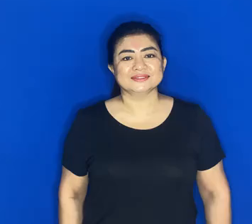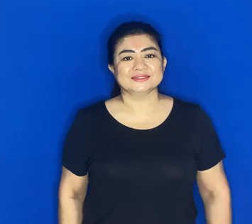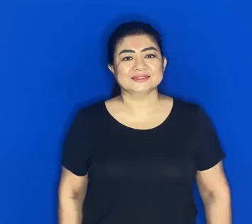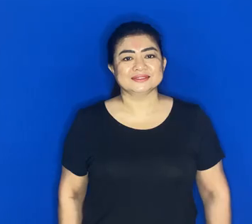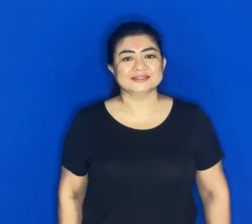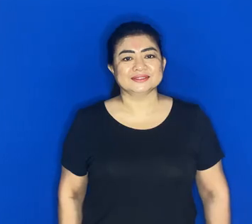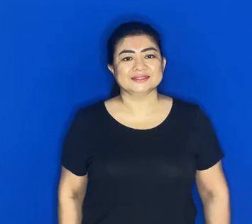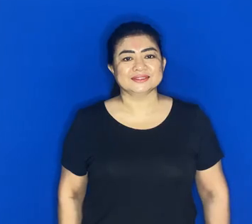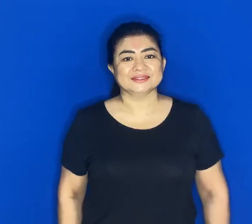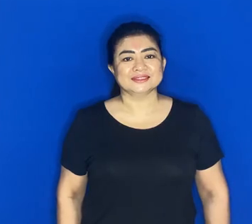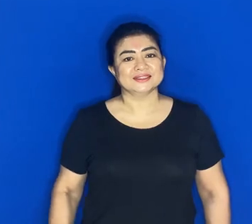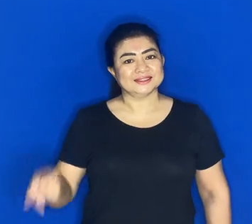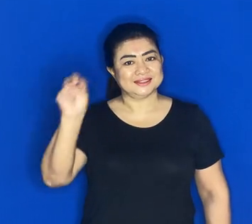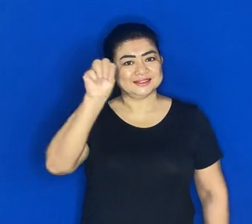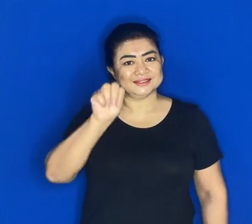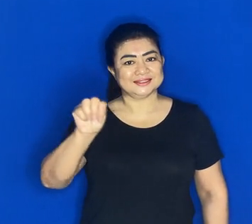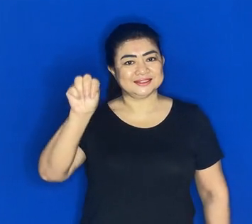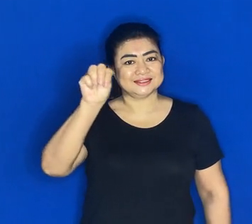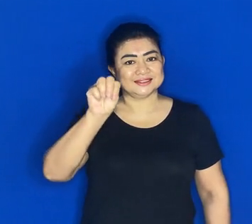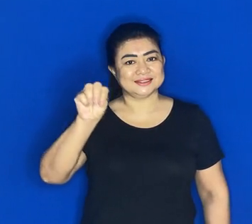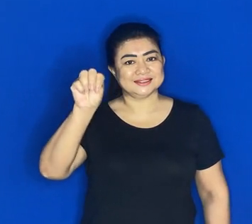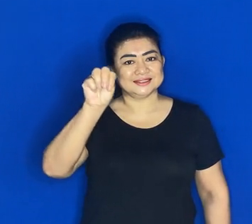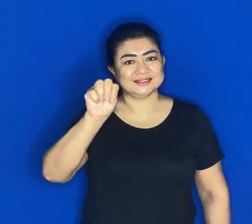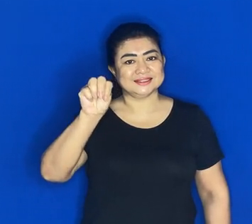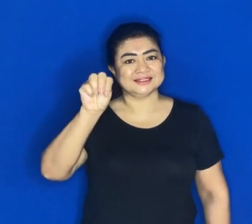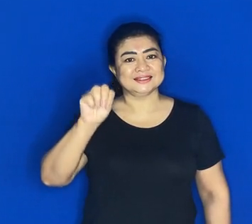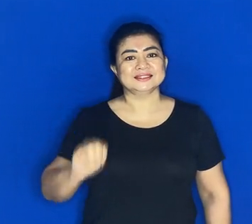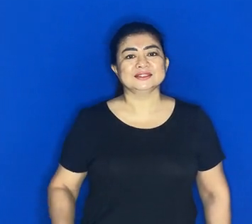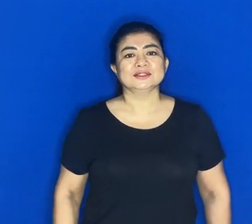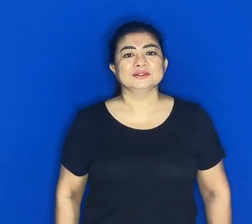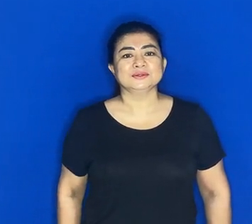monday